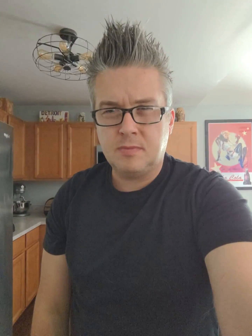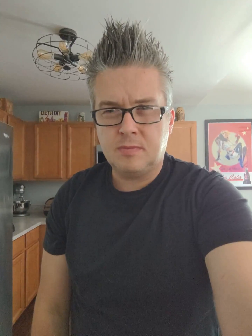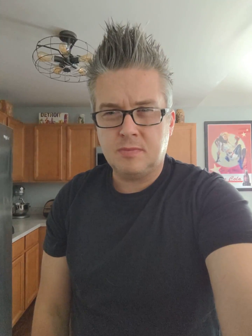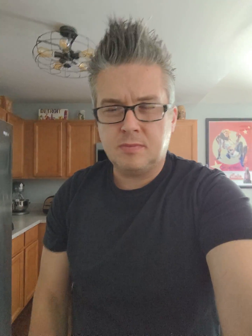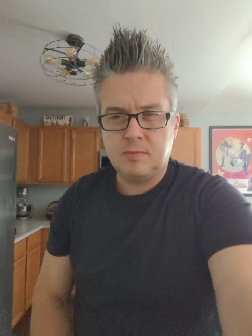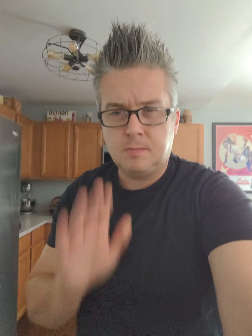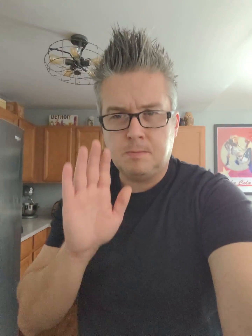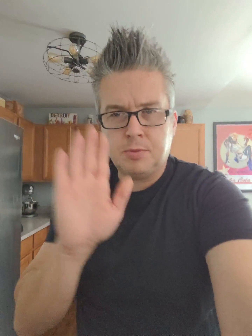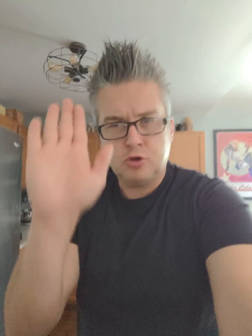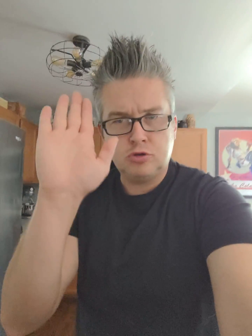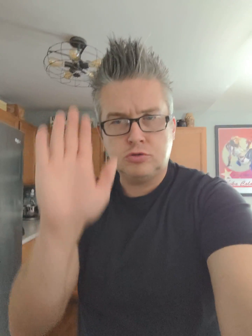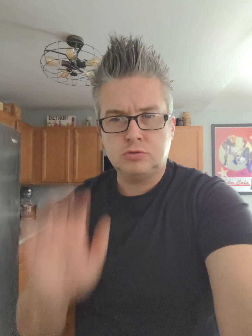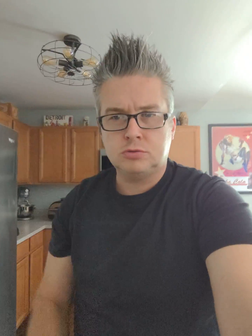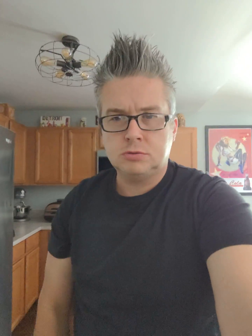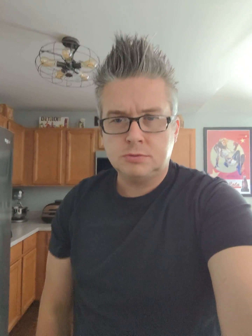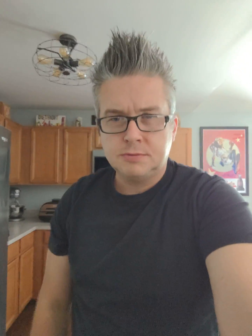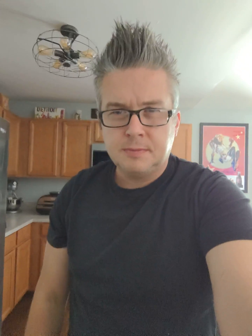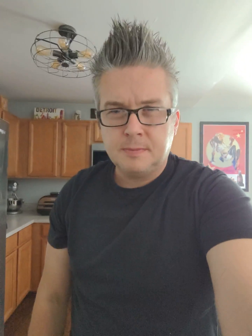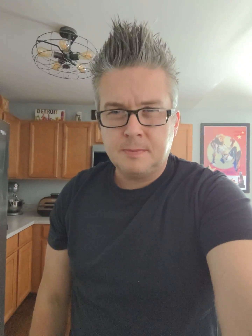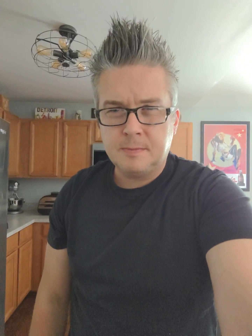push